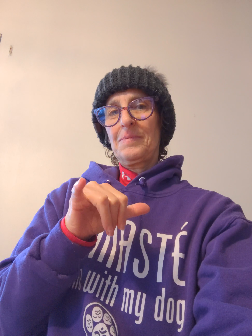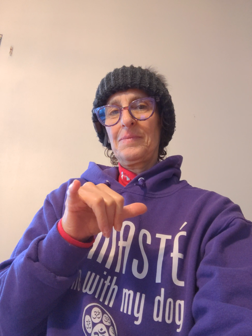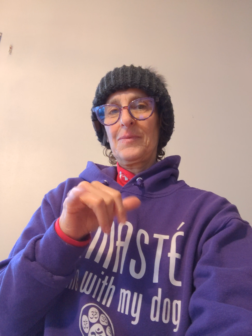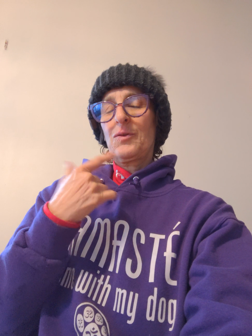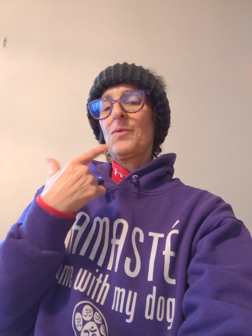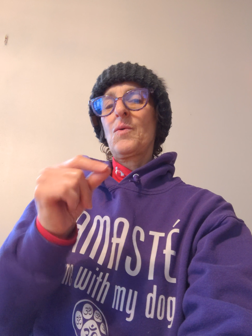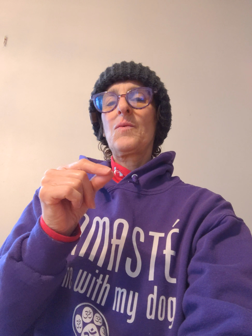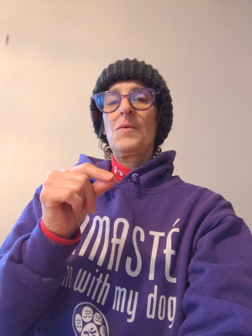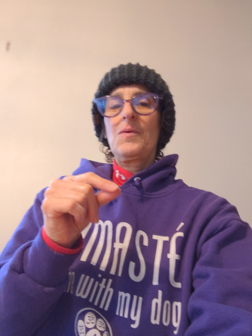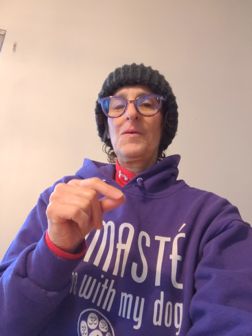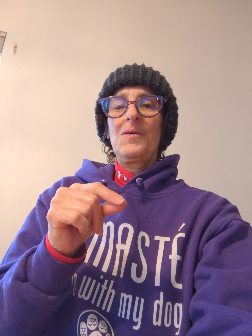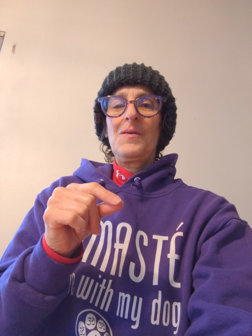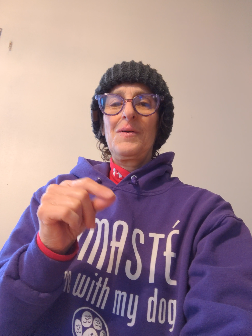go